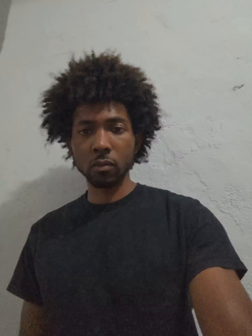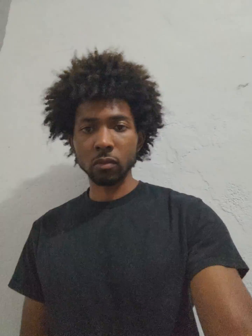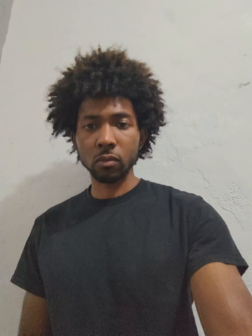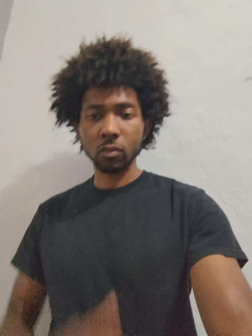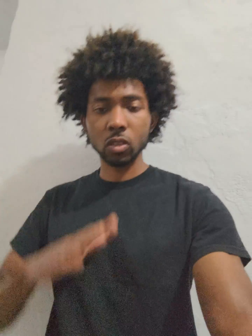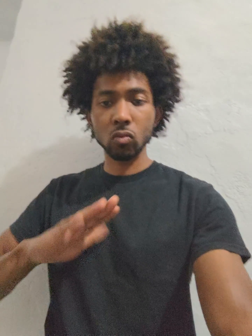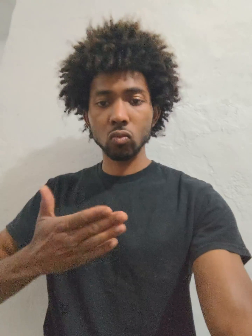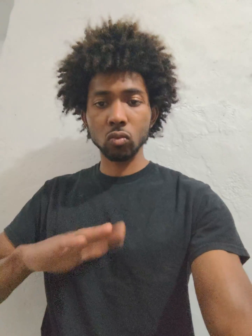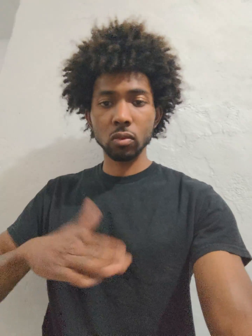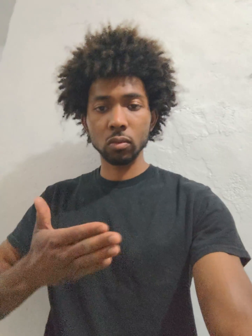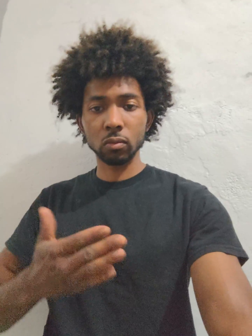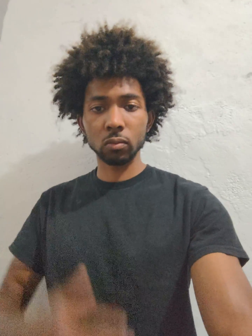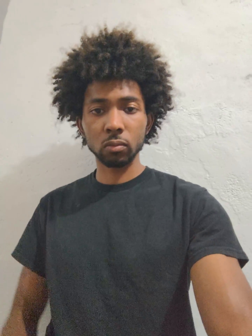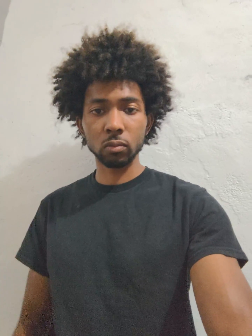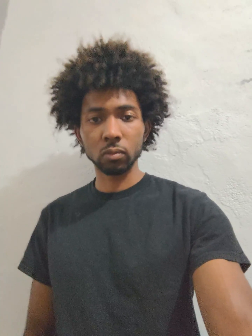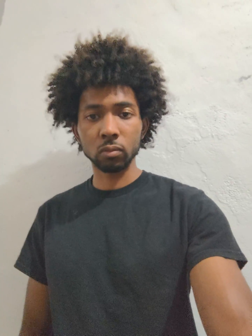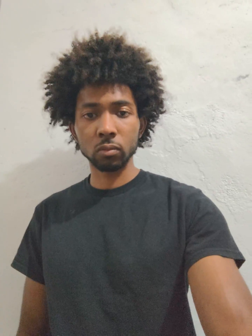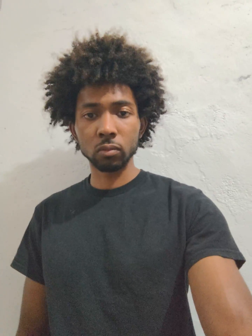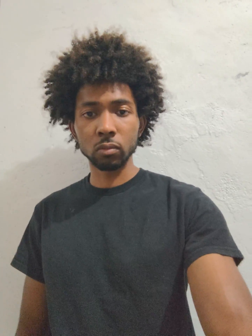cook